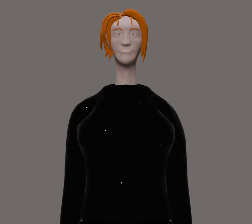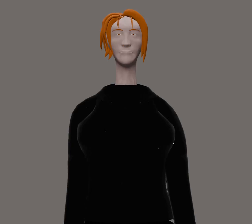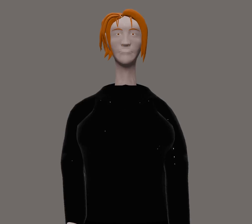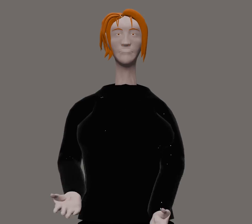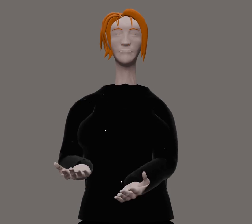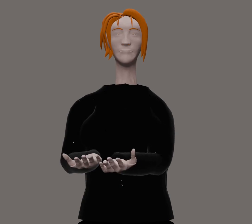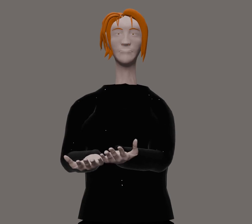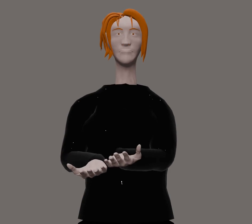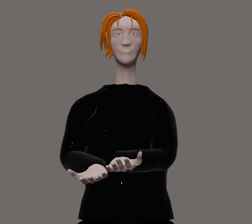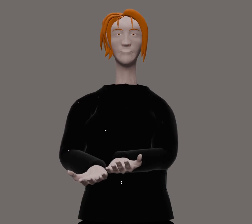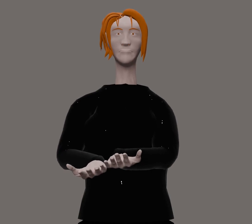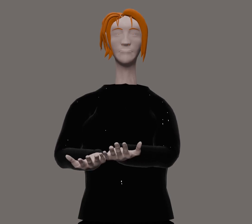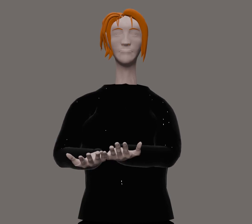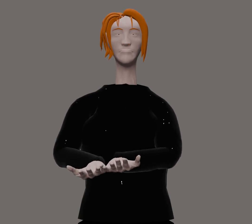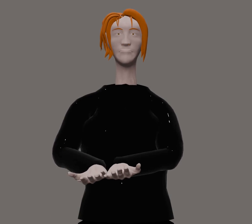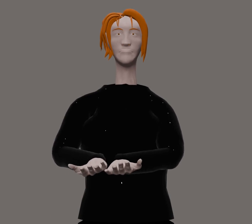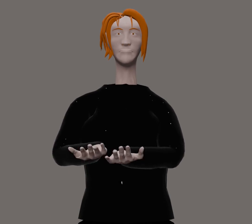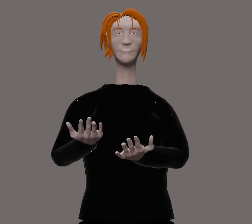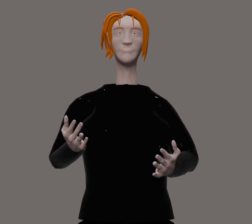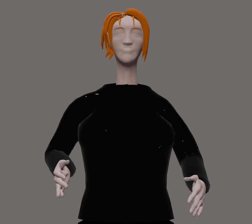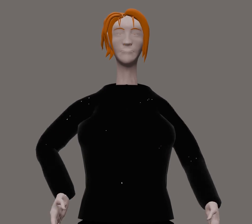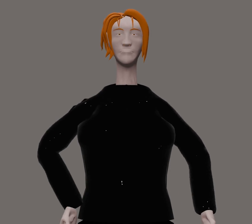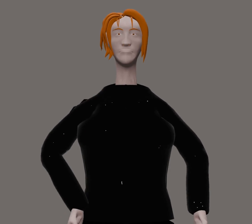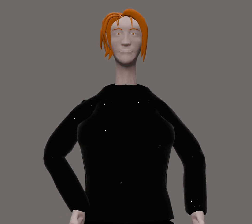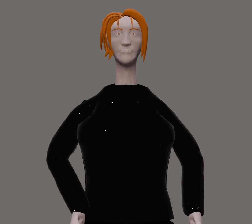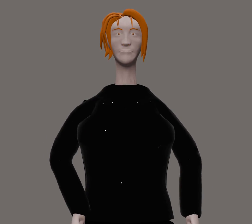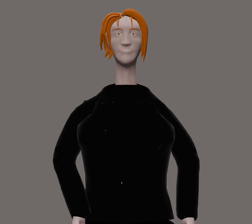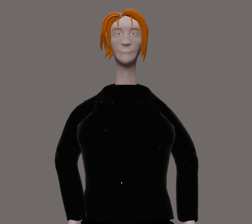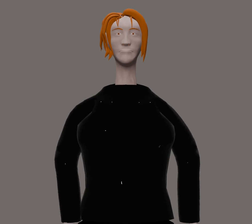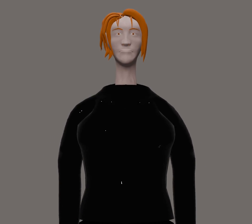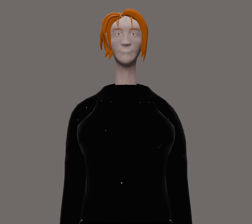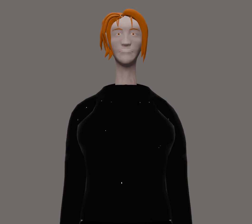Beg